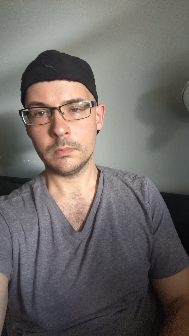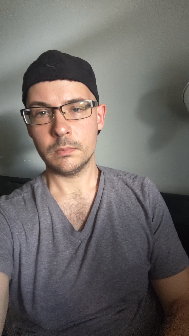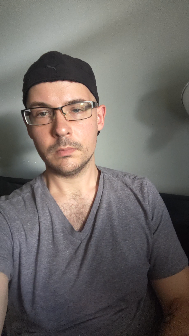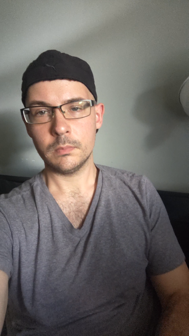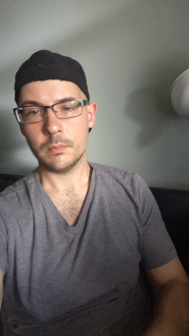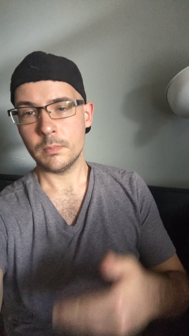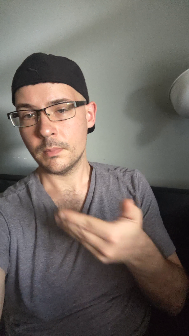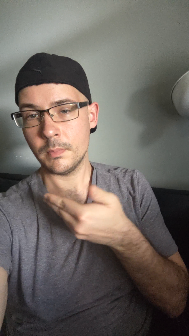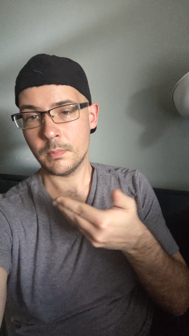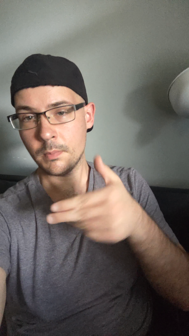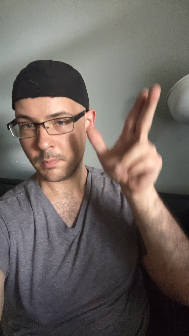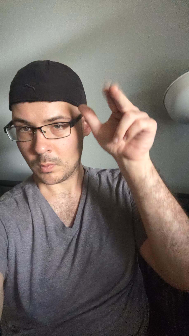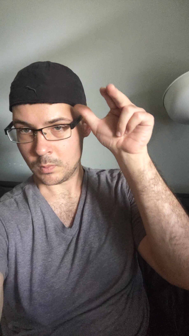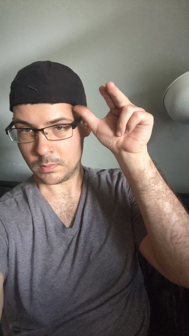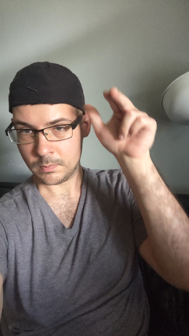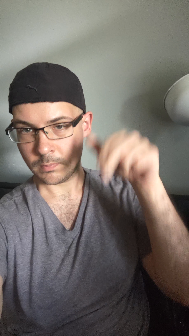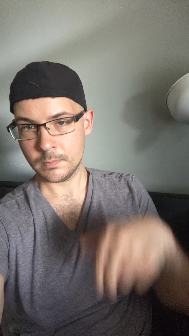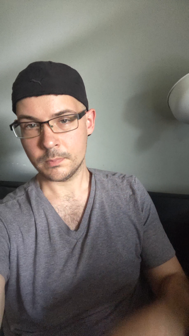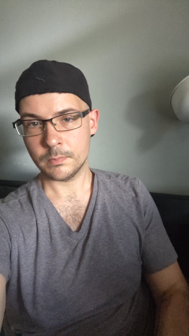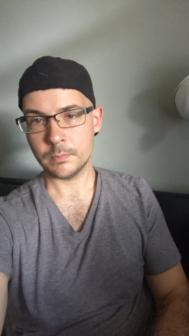pony